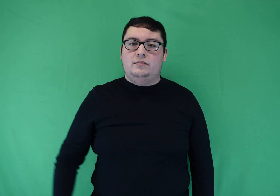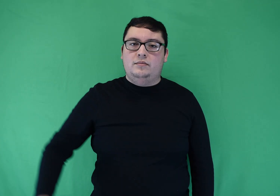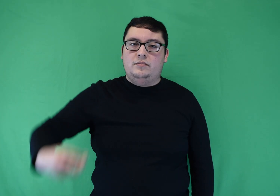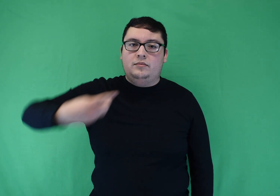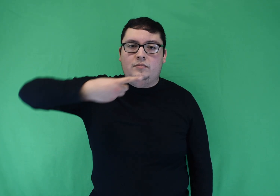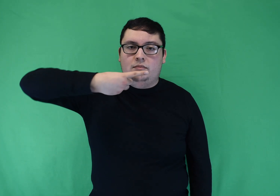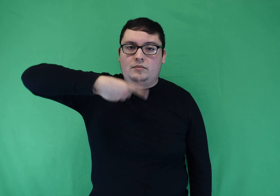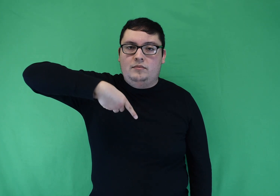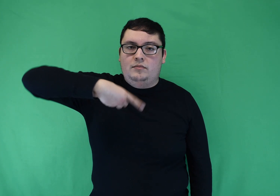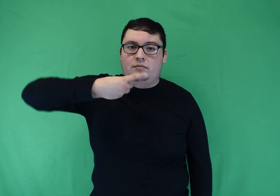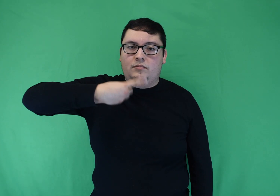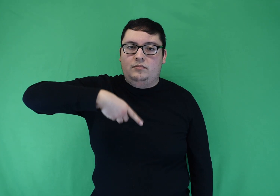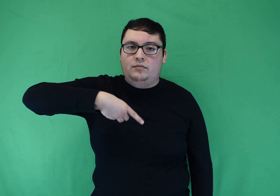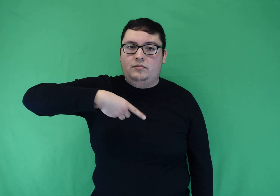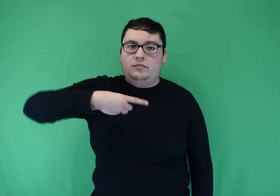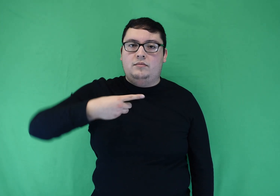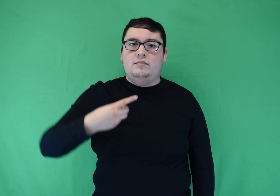diabetes